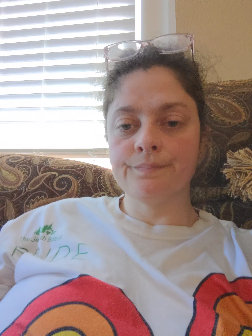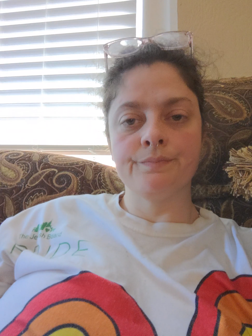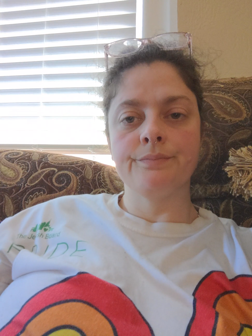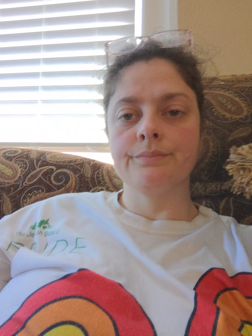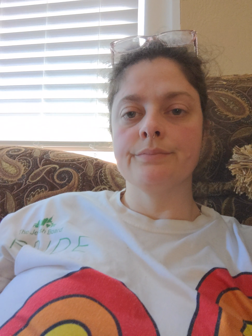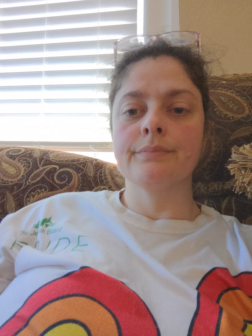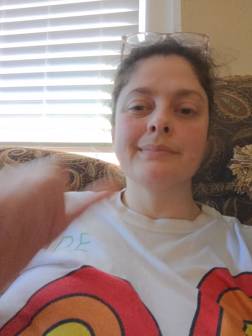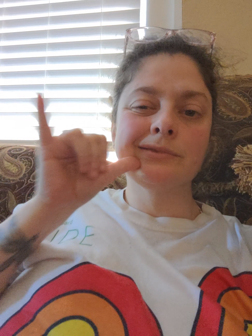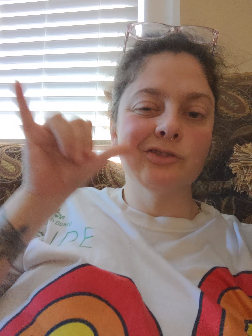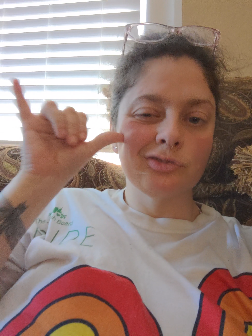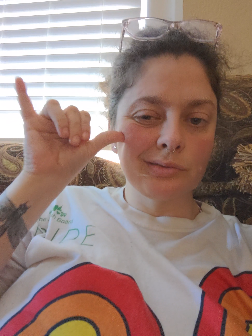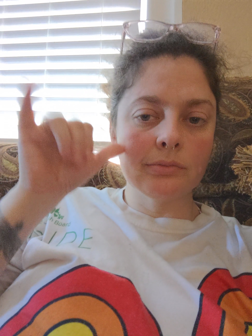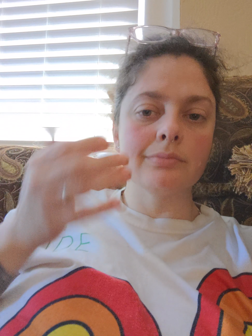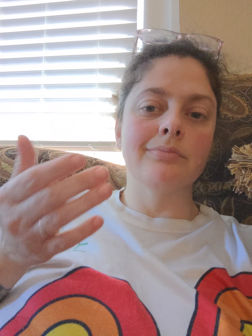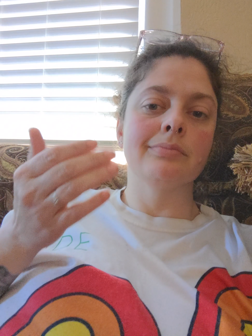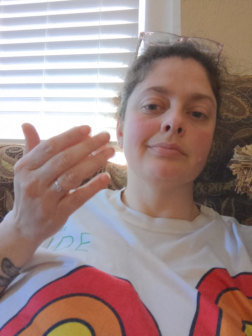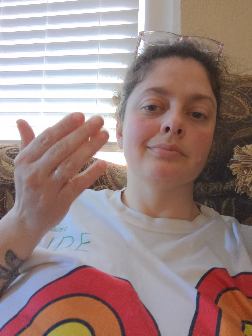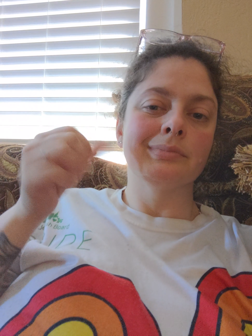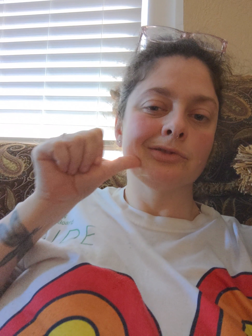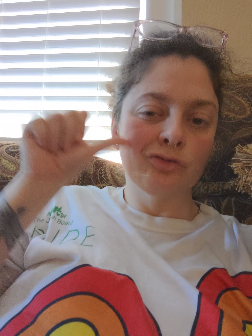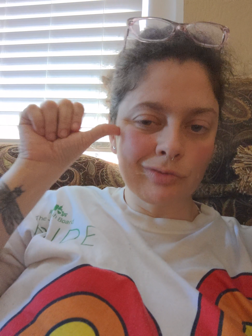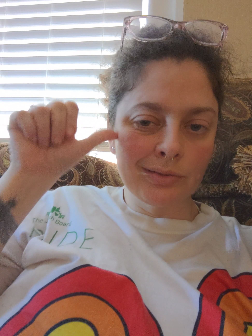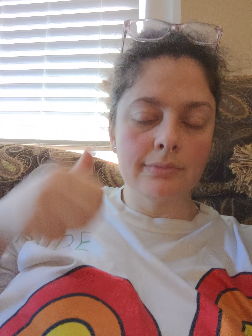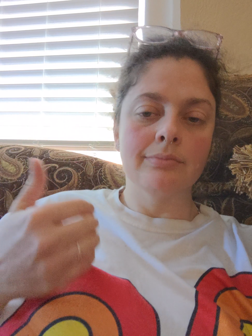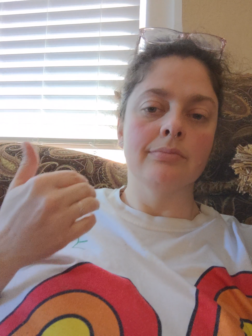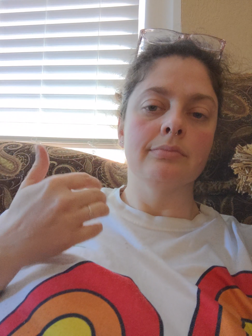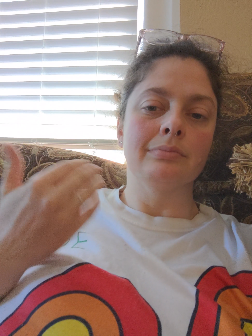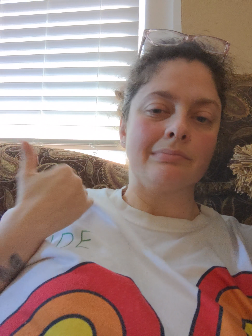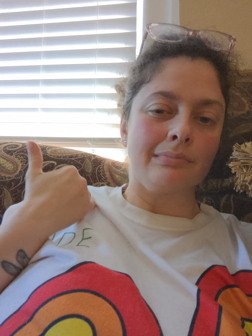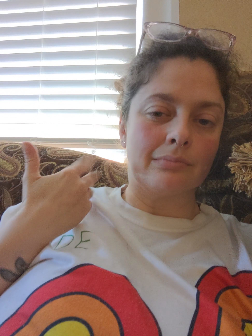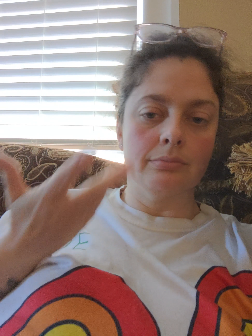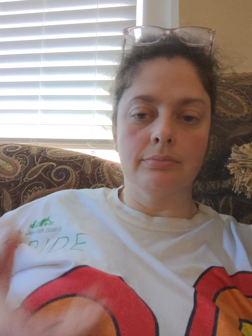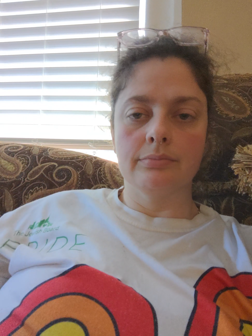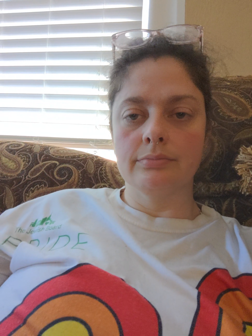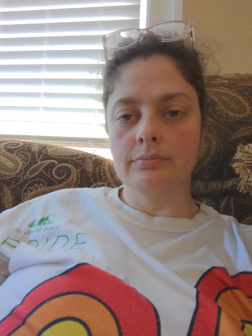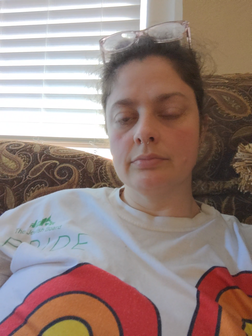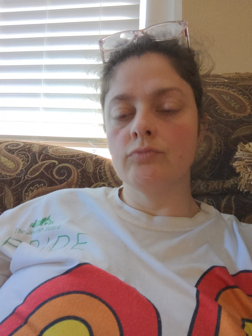yesterday